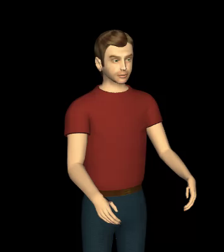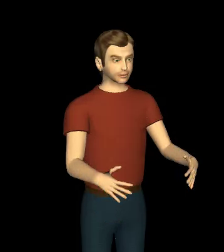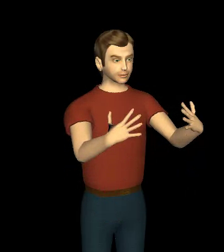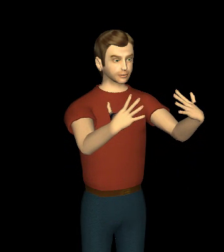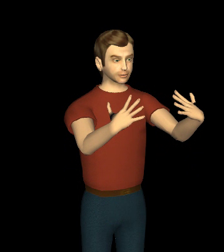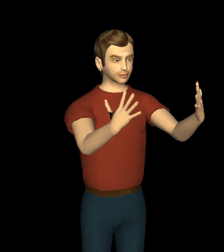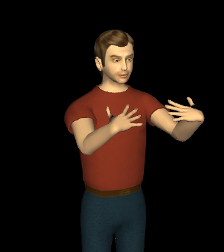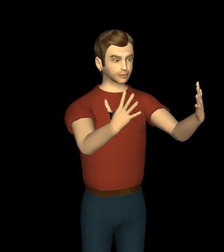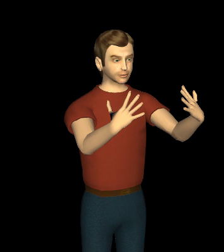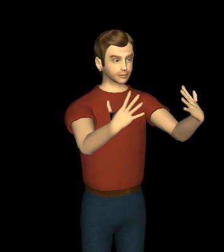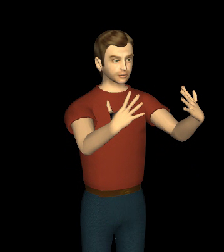هواء